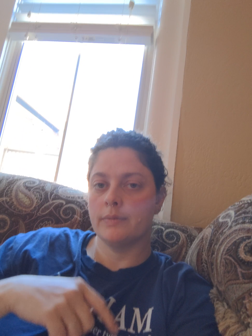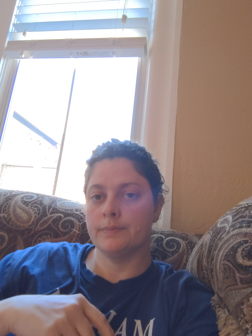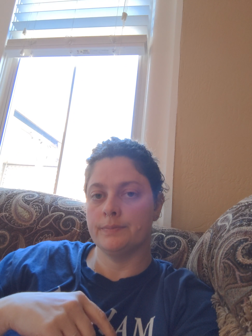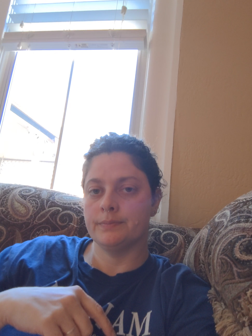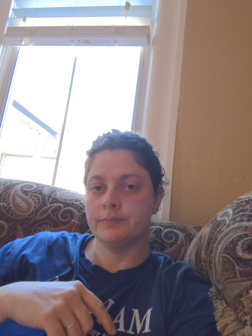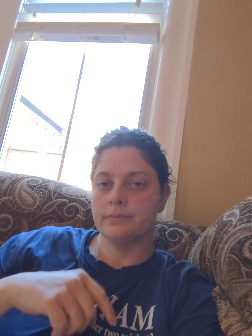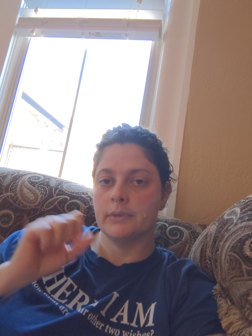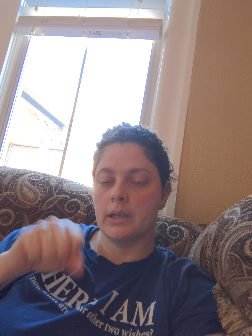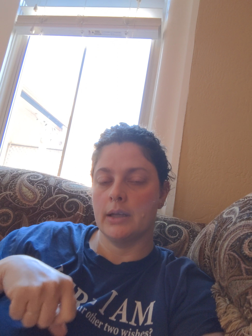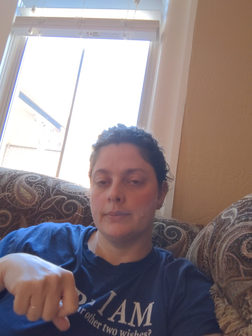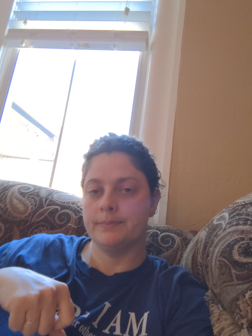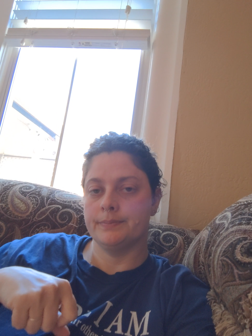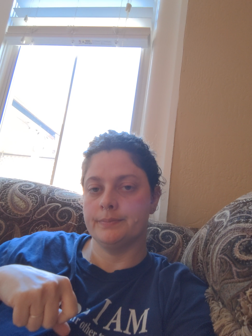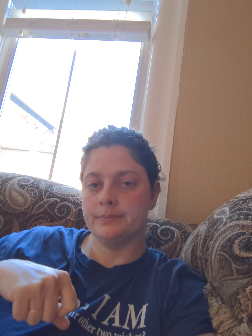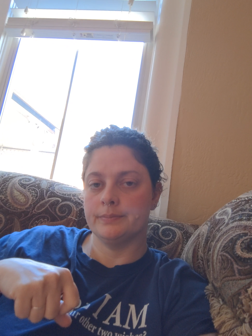can